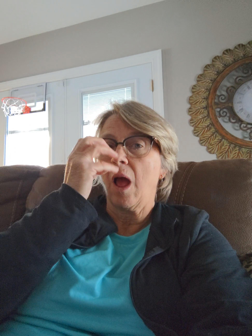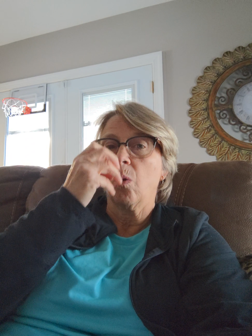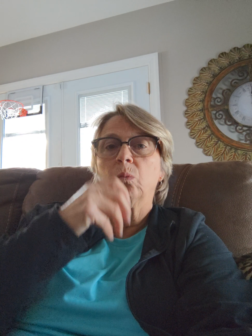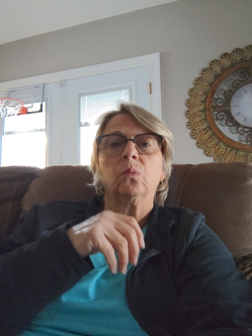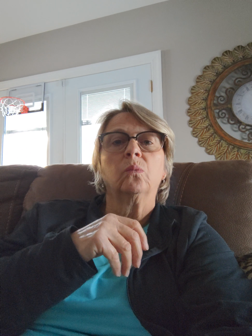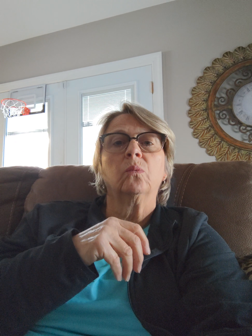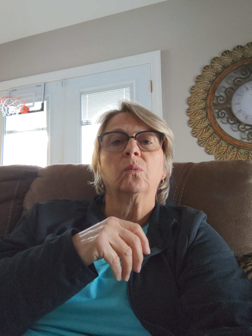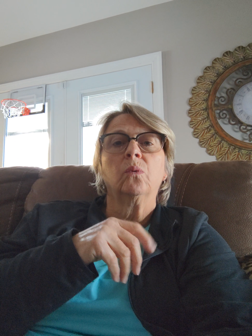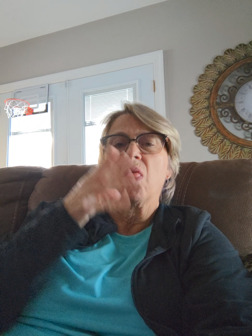clown